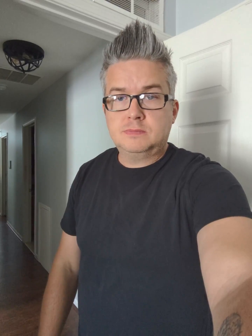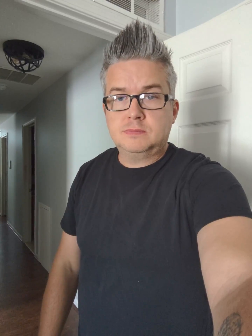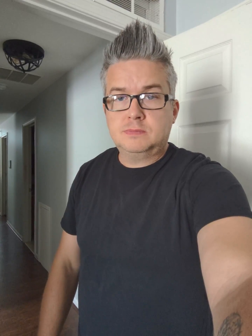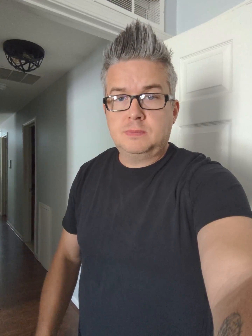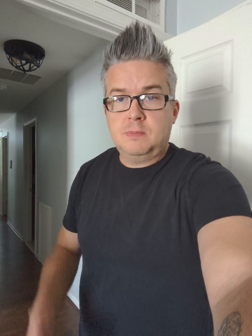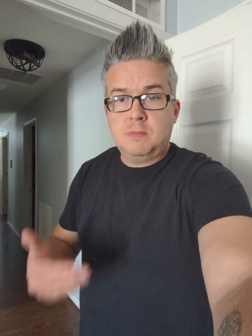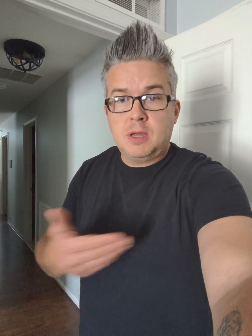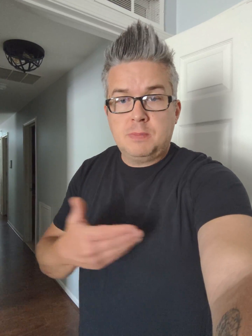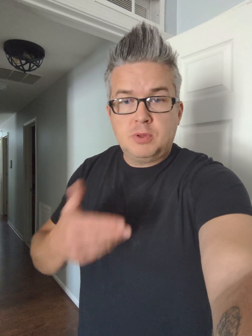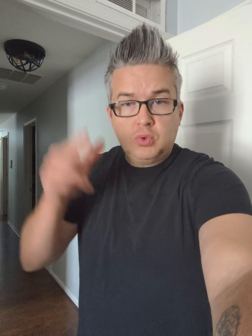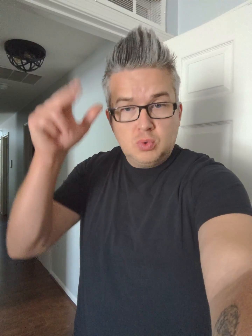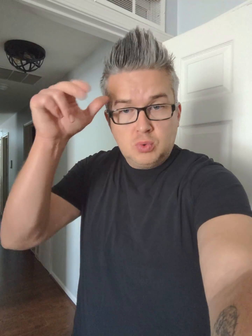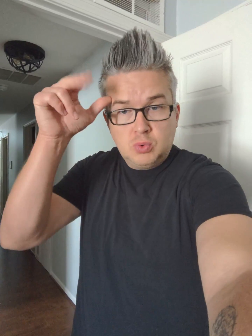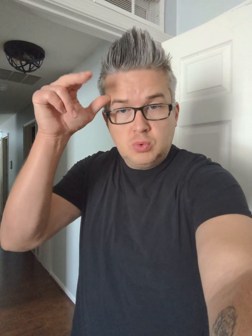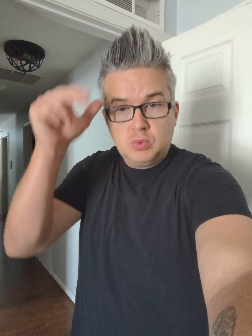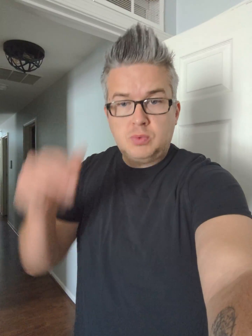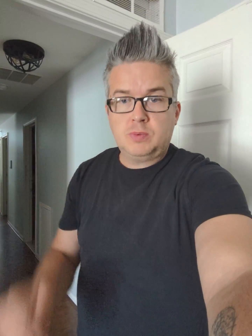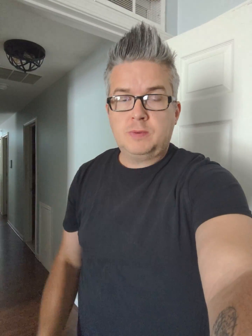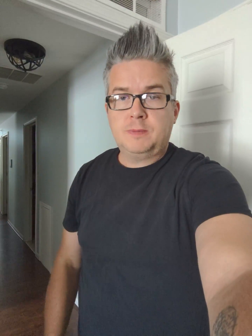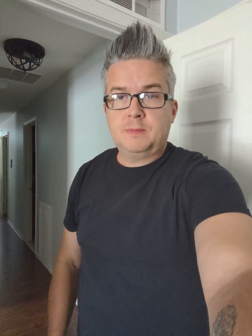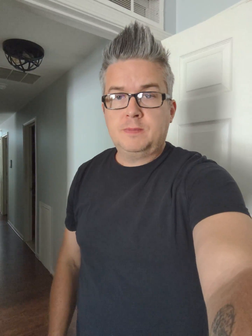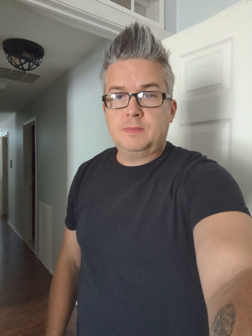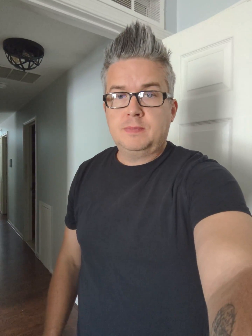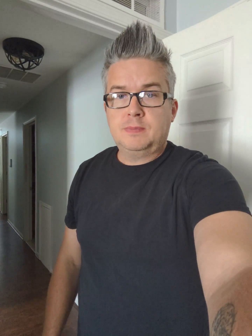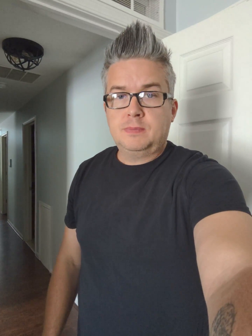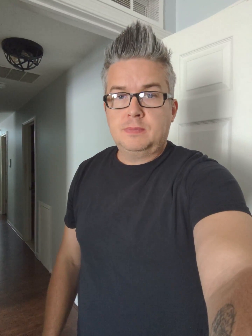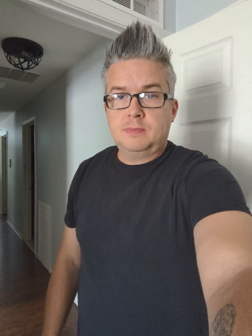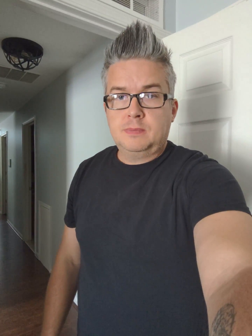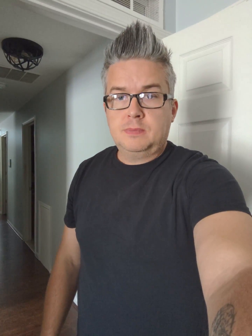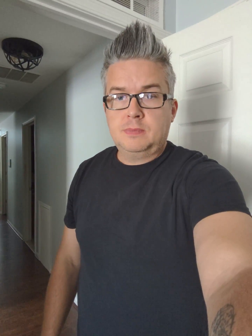pony